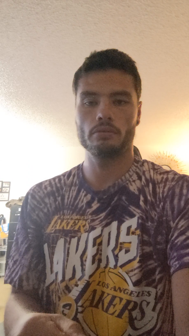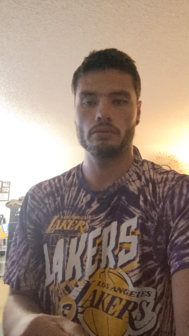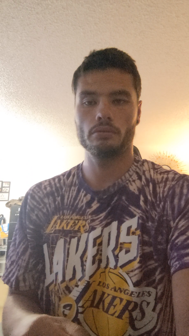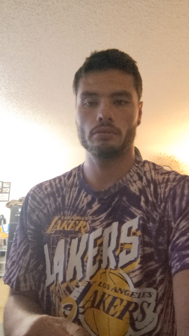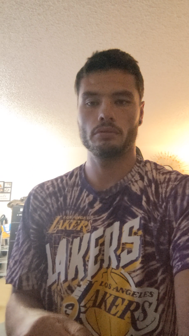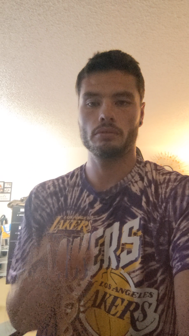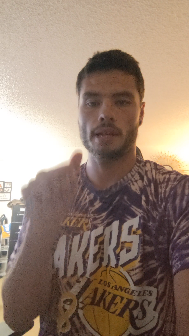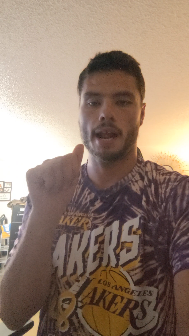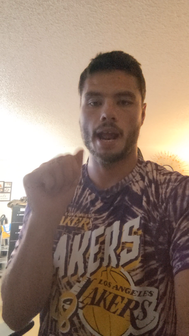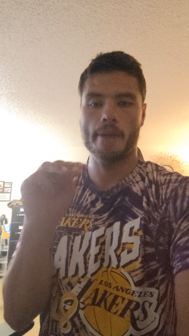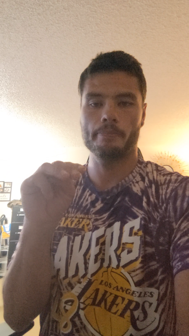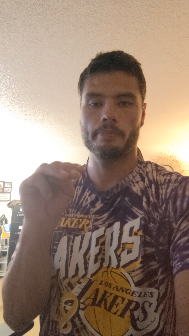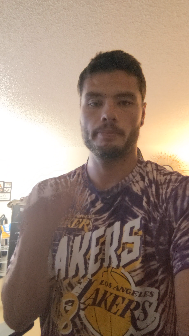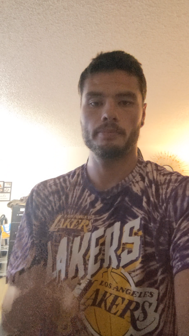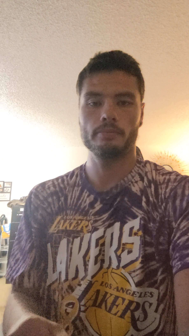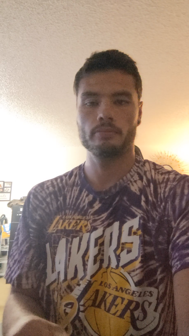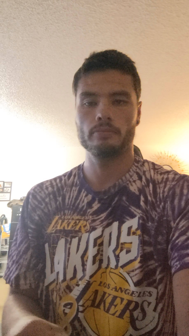am